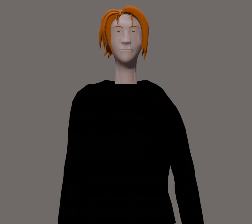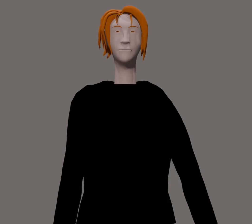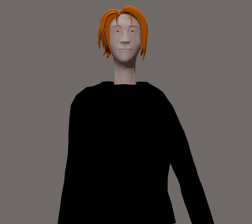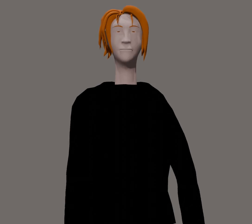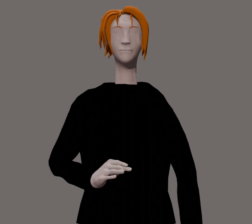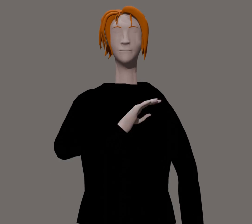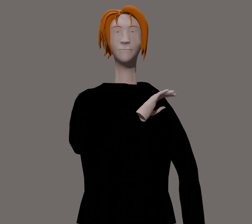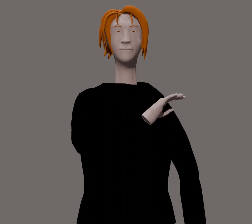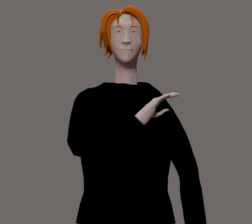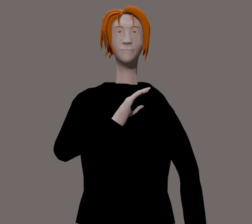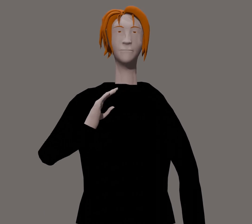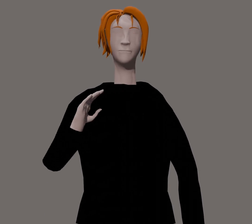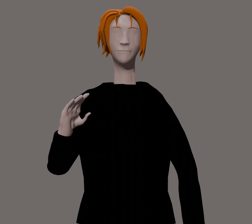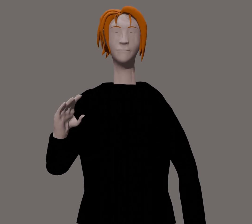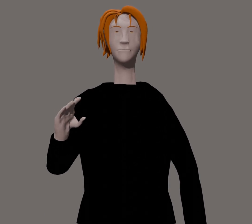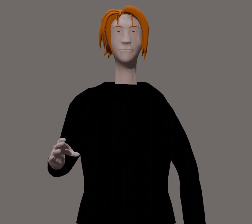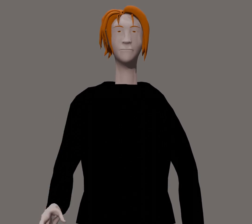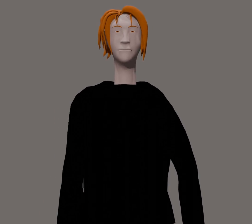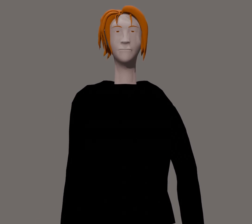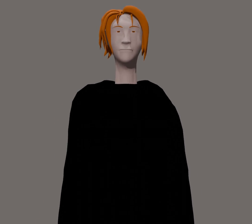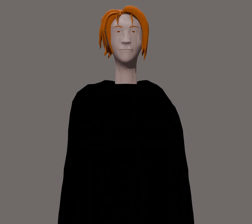Christchurch